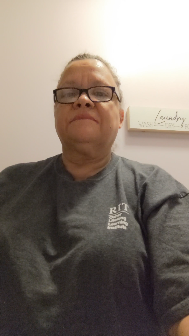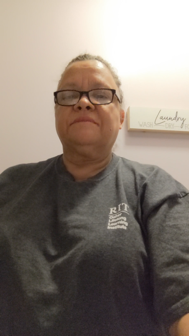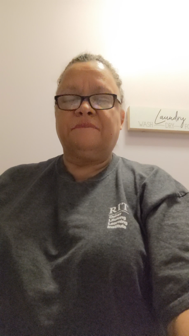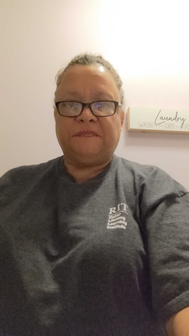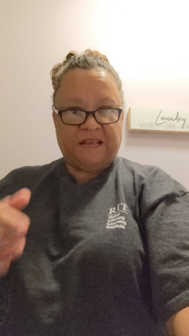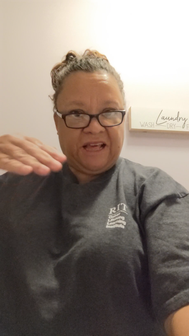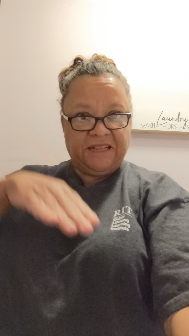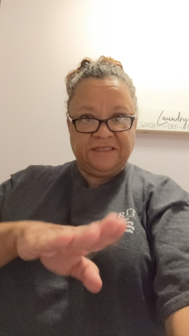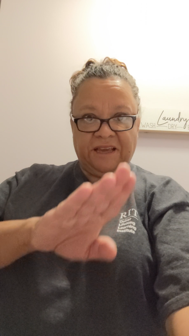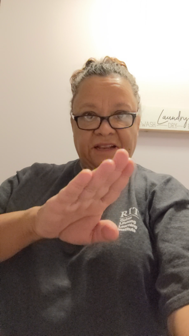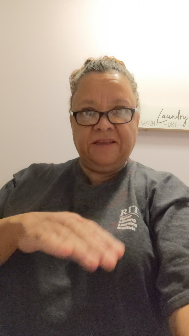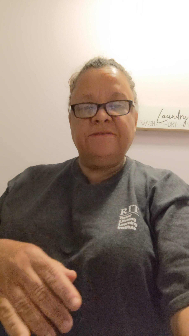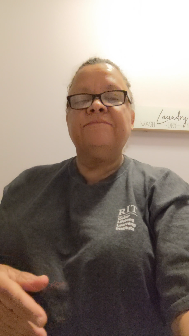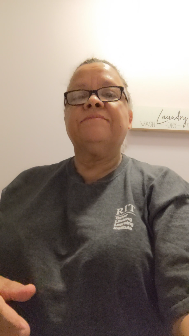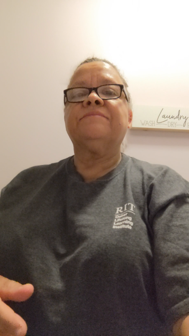enter